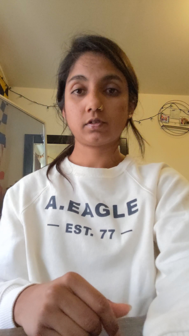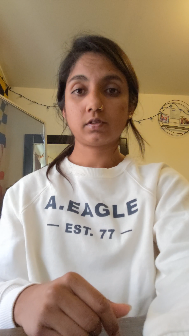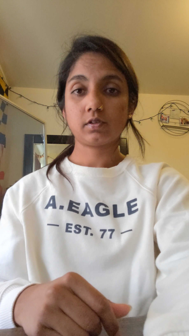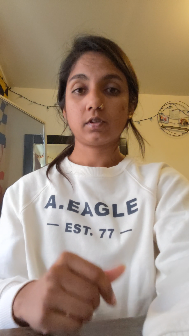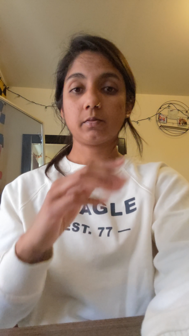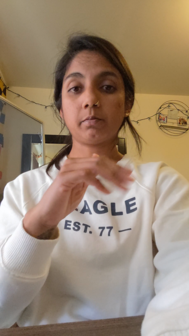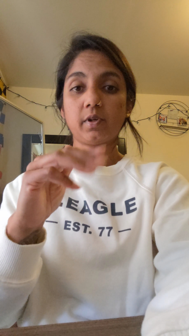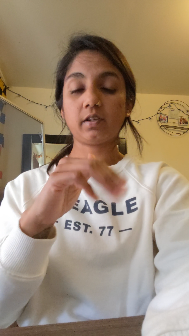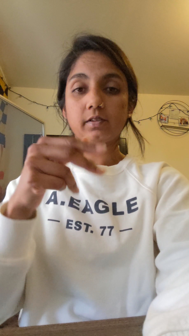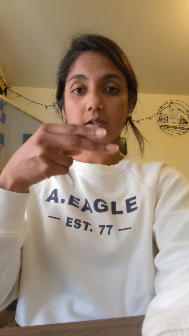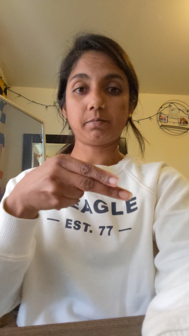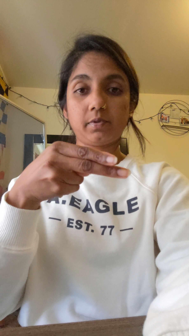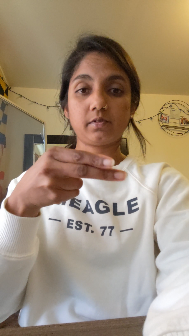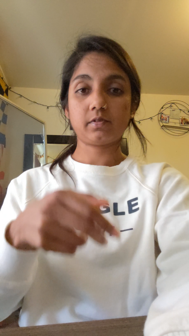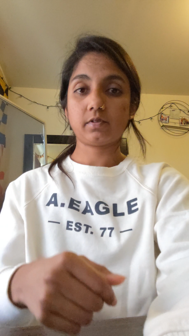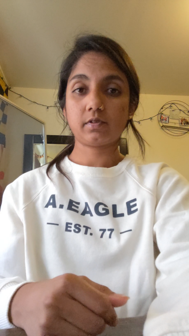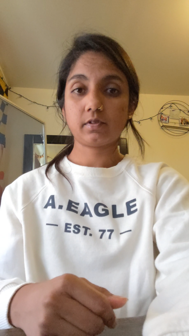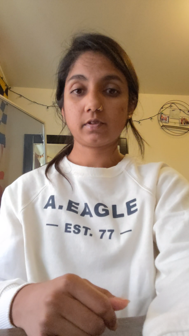pet's name